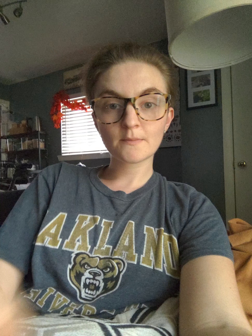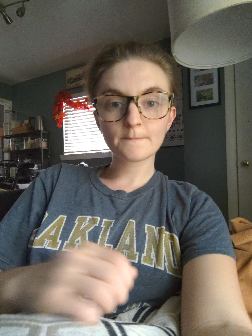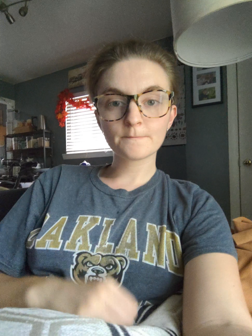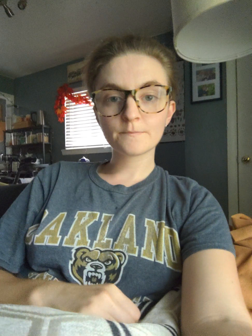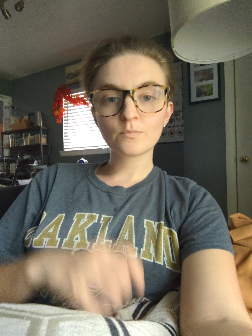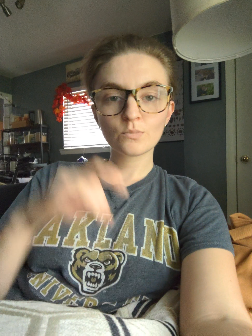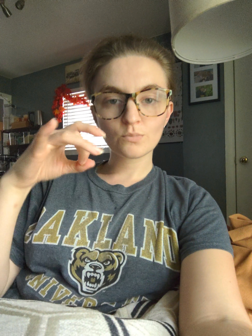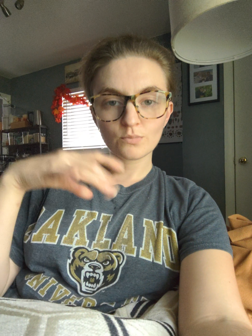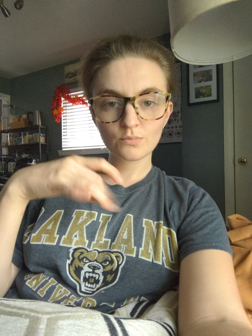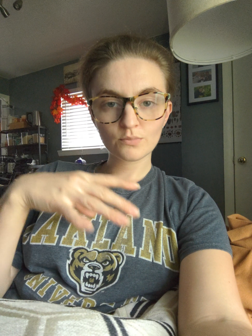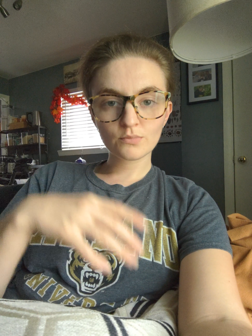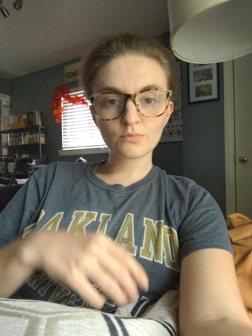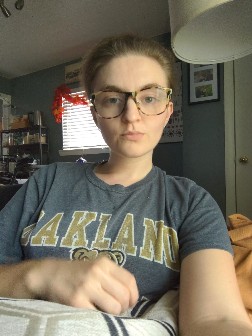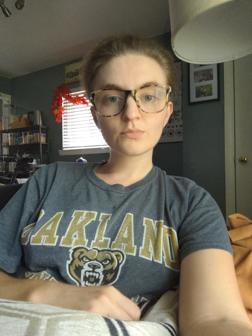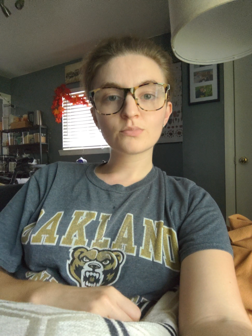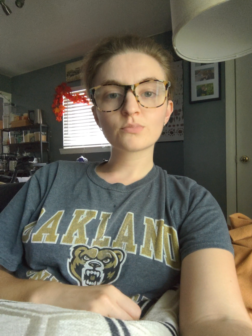pumpkin